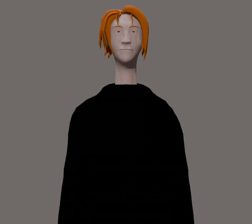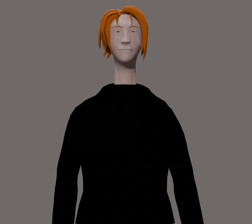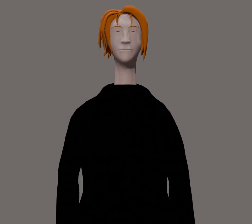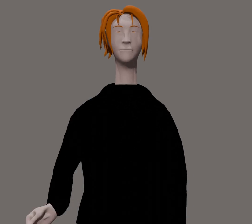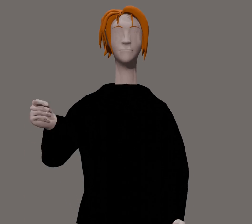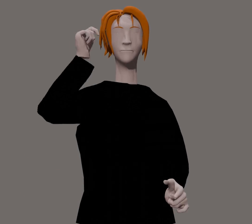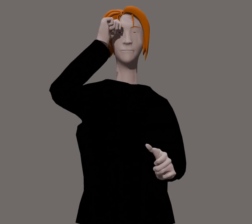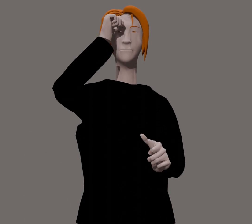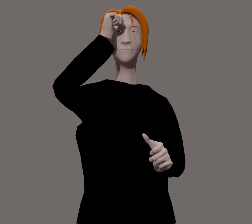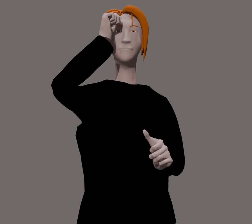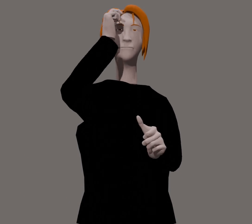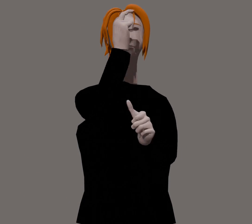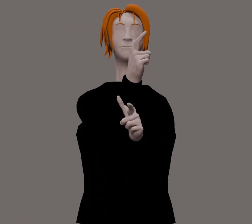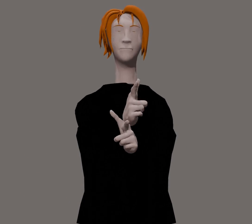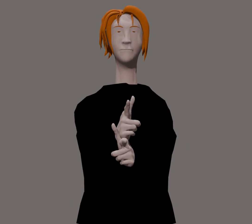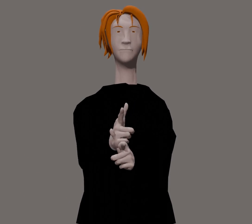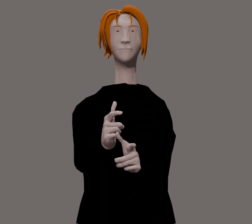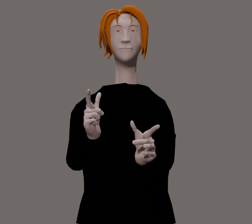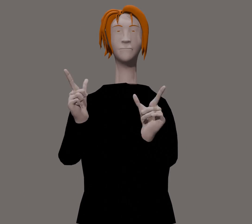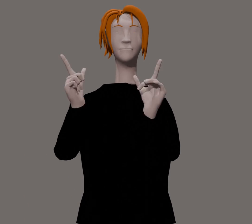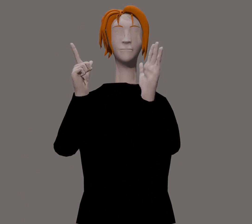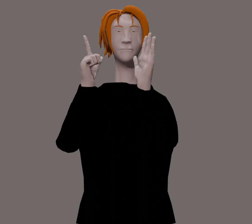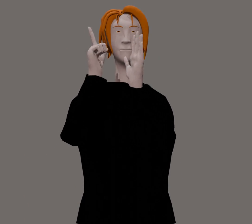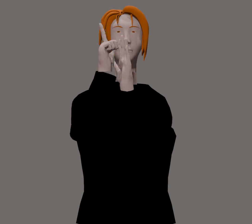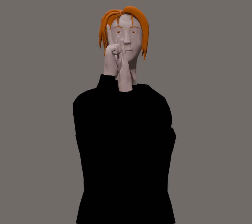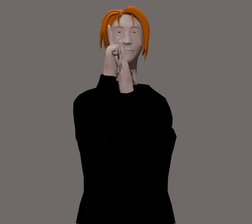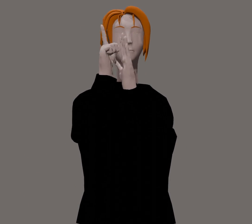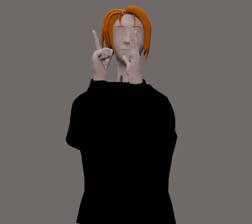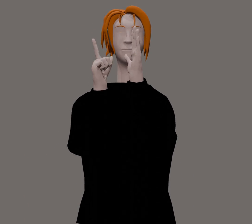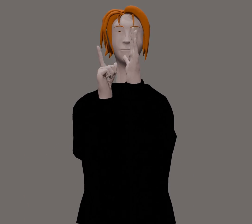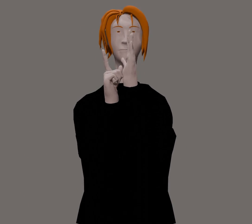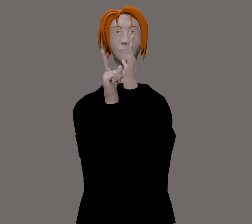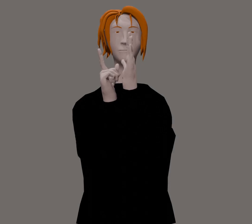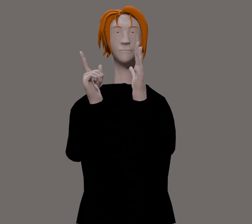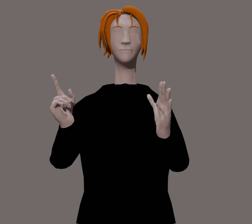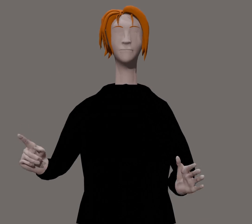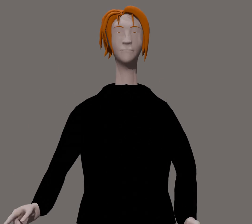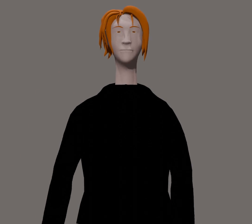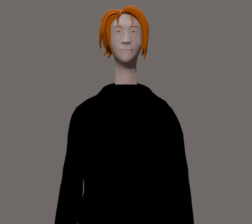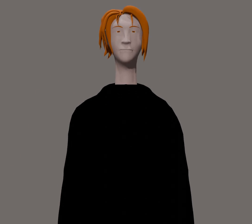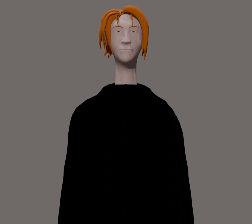Brother in Law